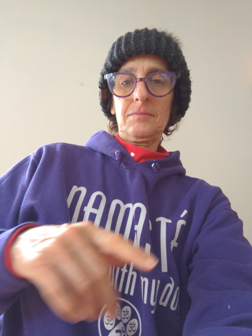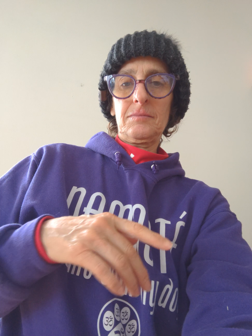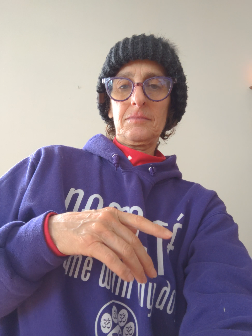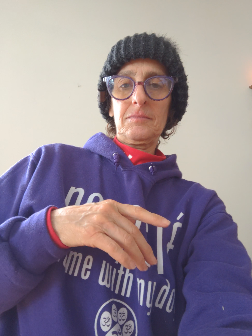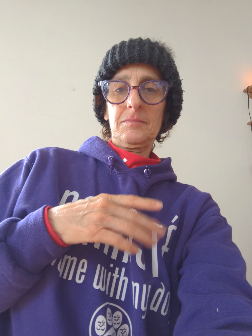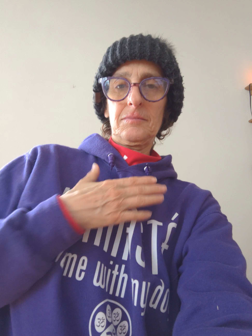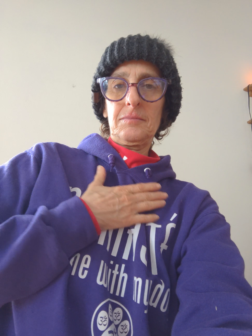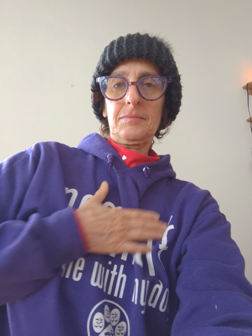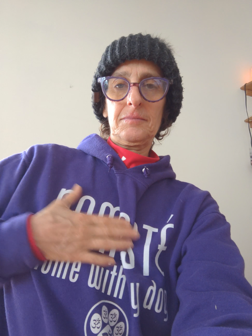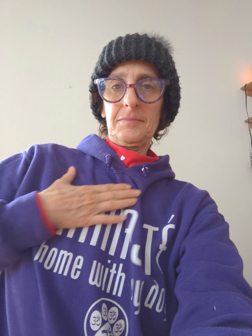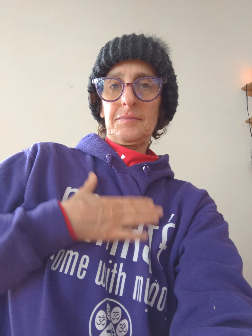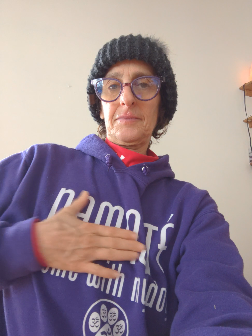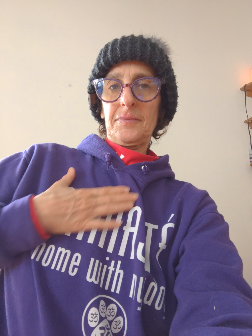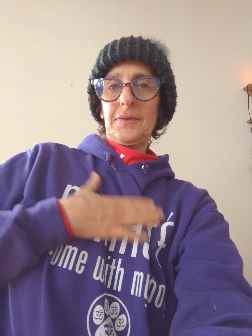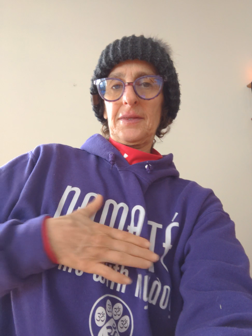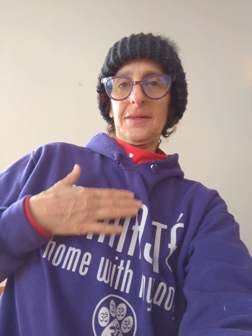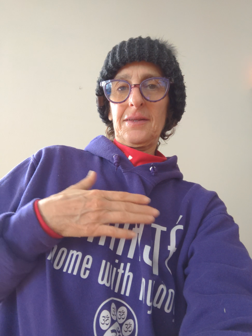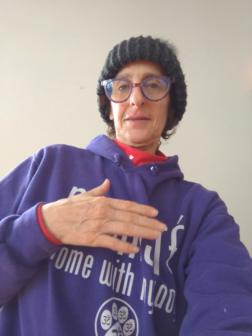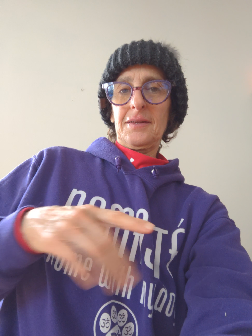please